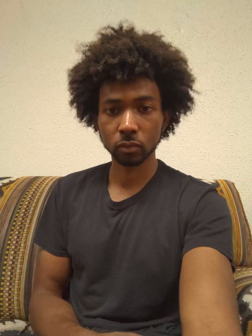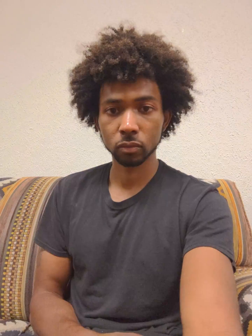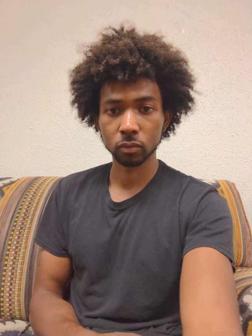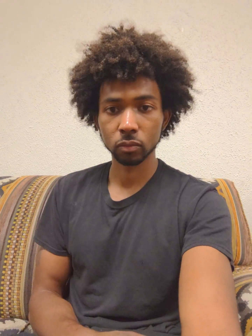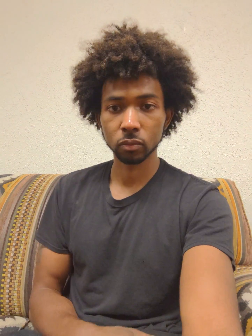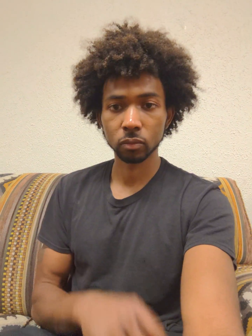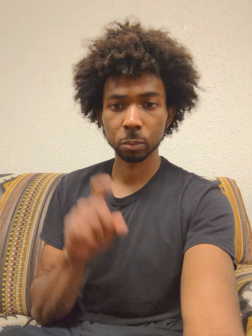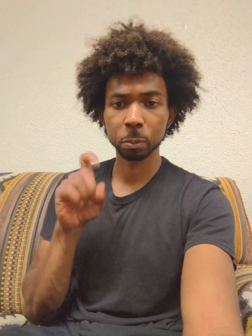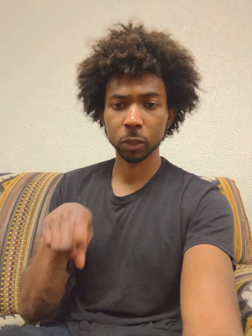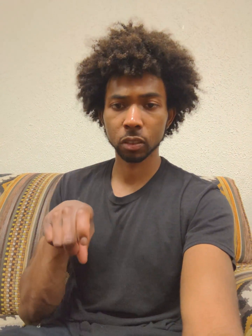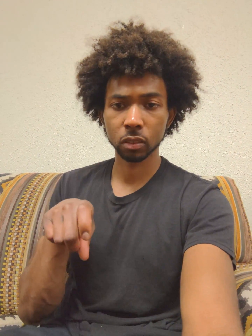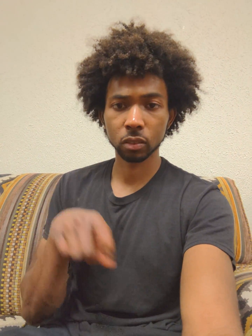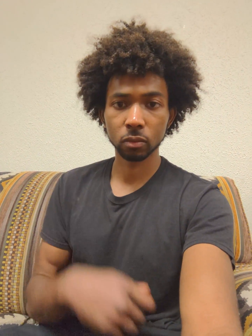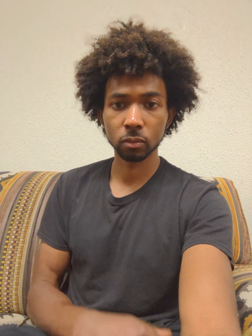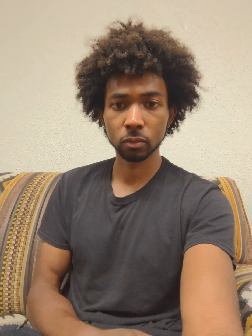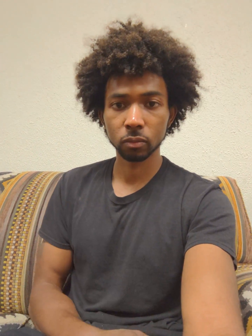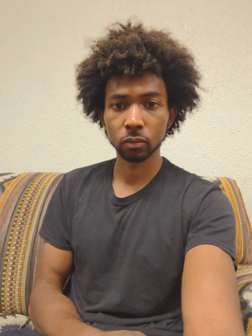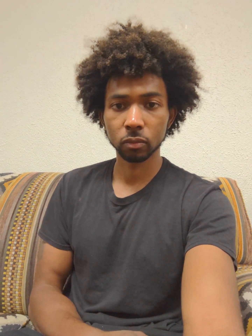must